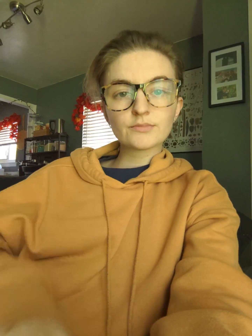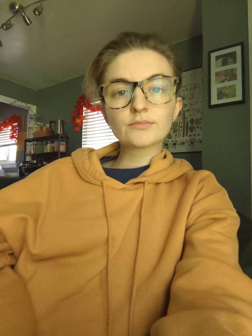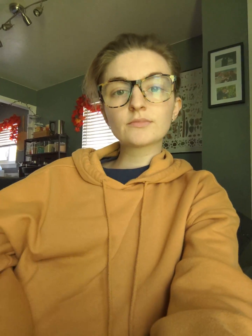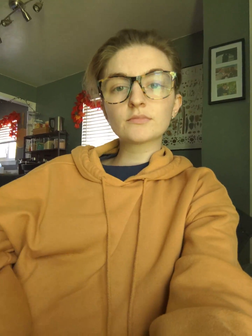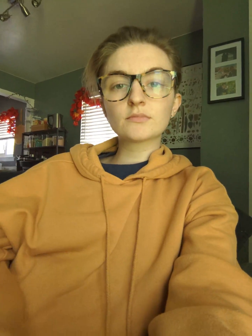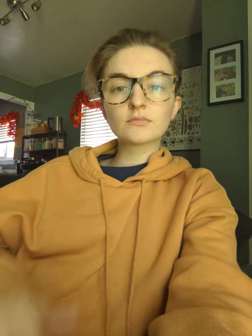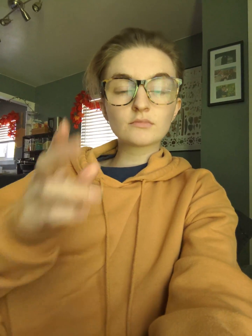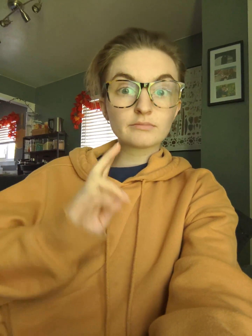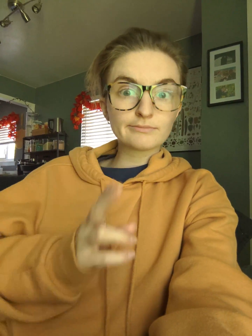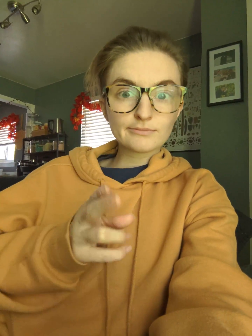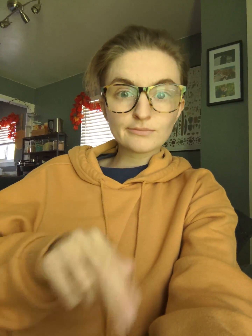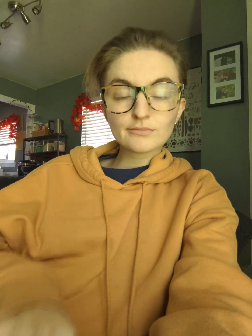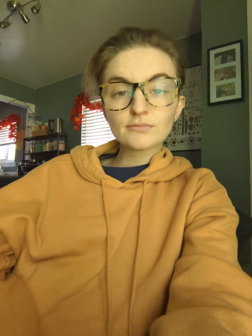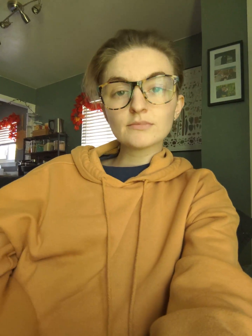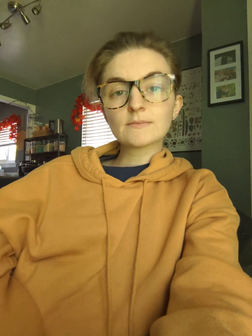hurry